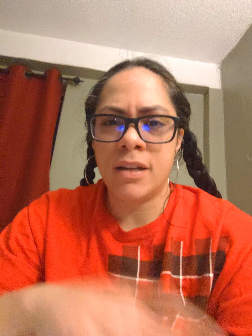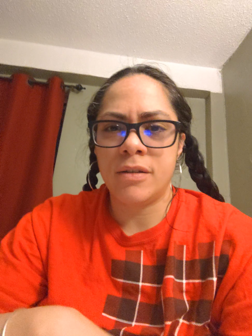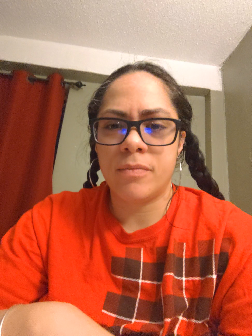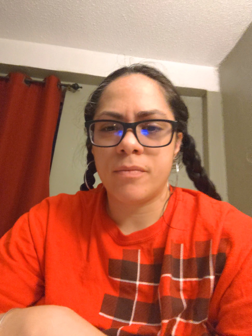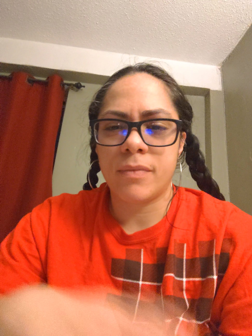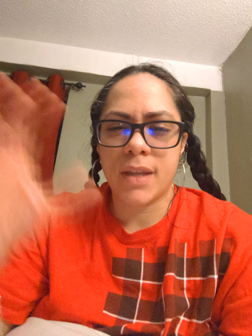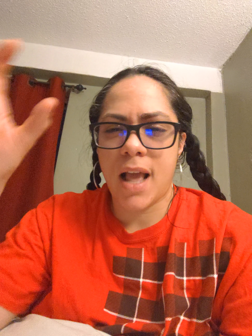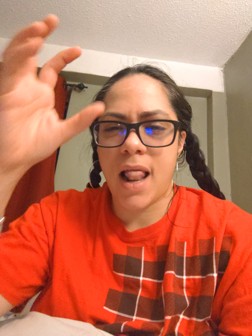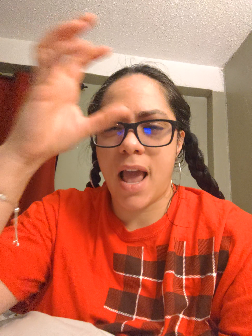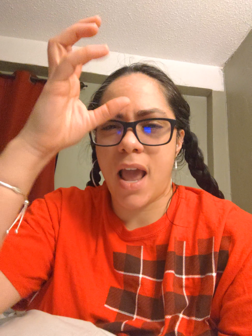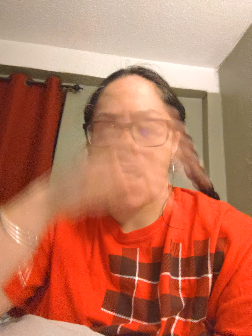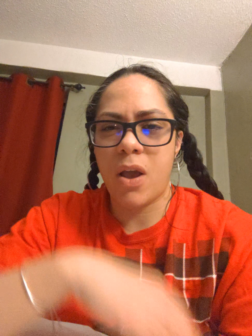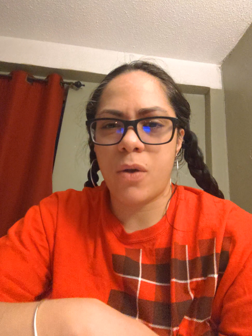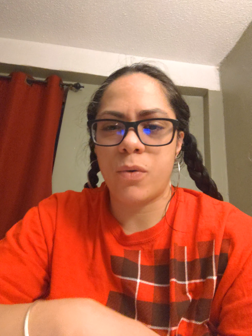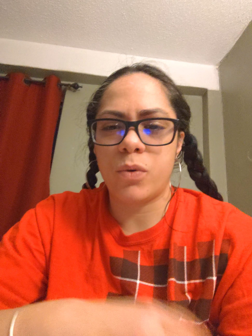cloud